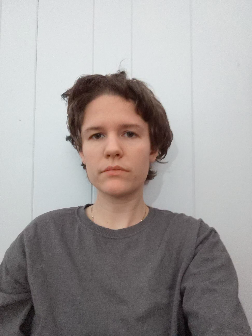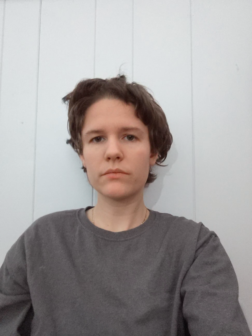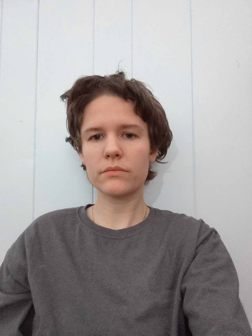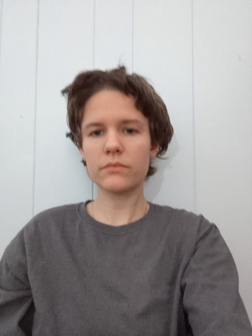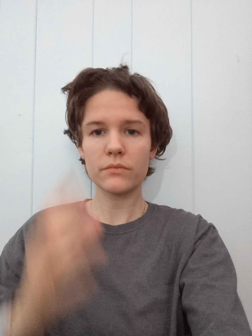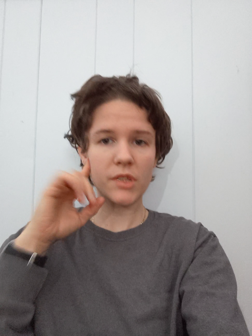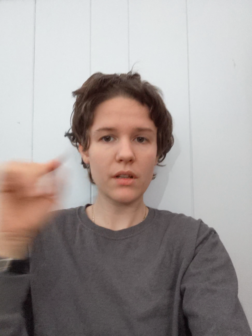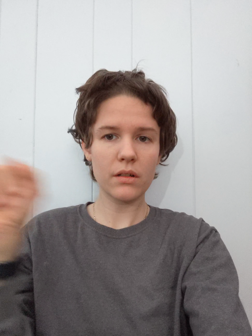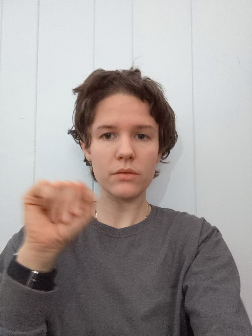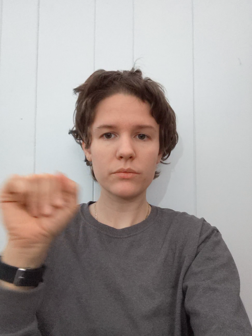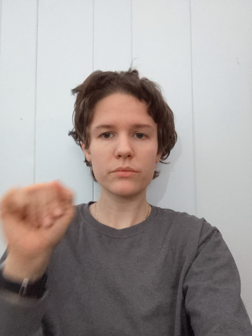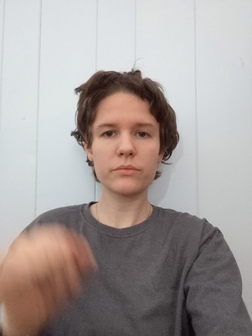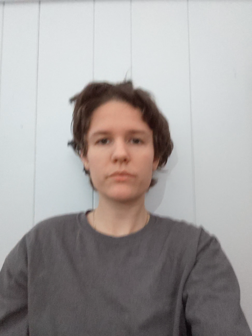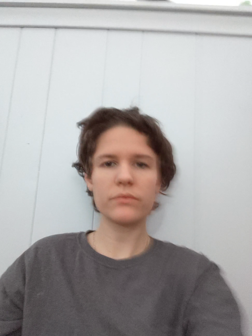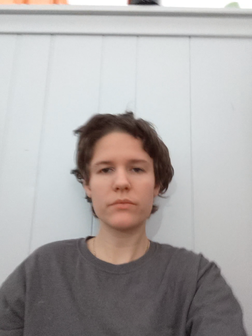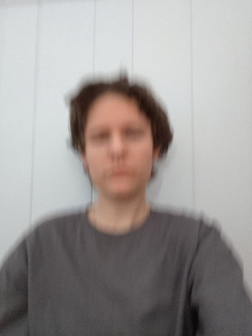loud